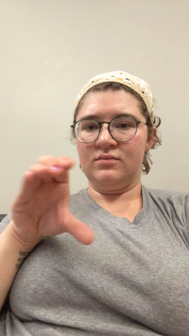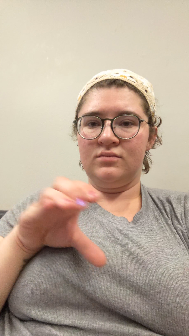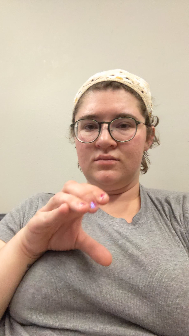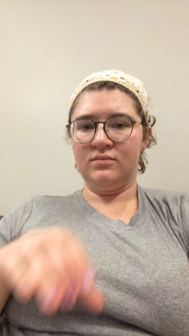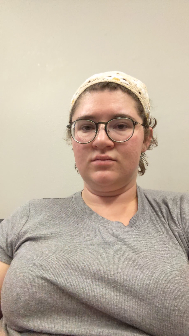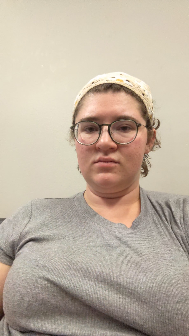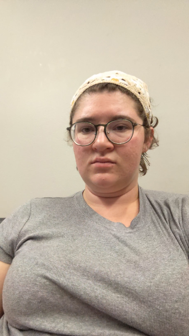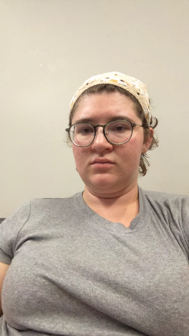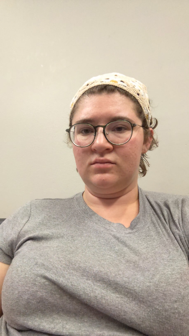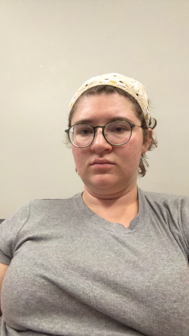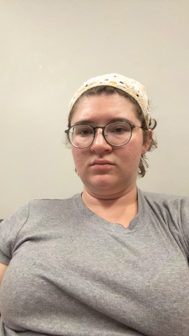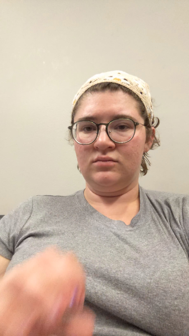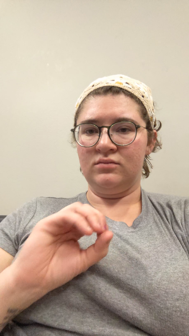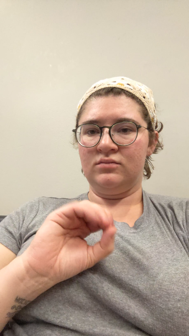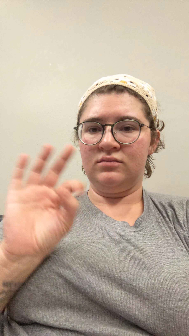off